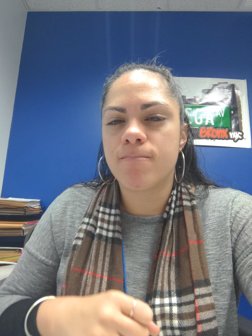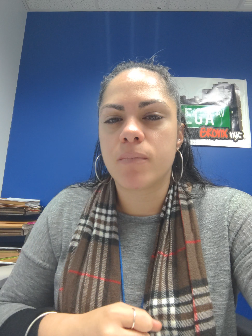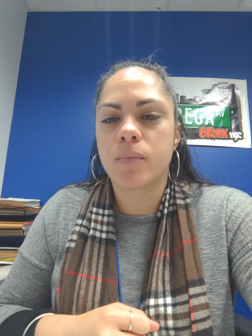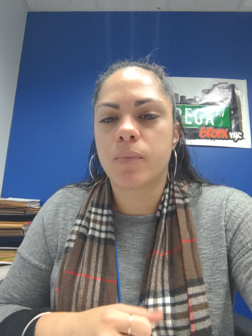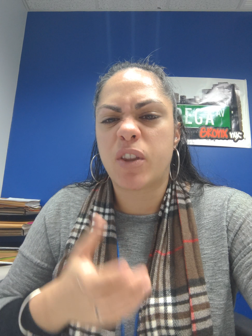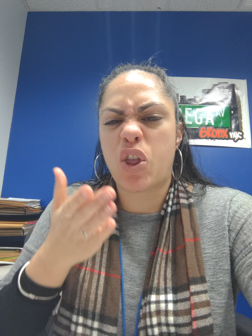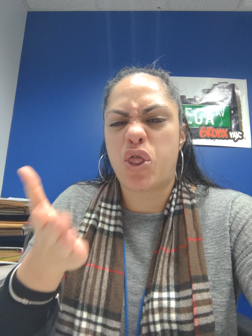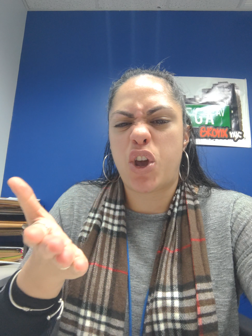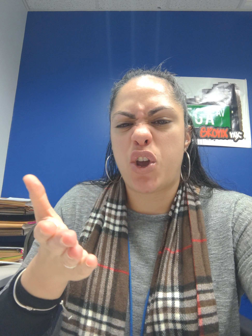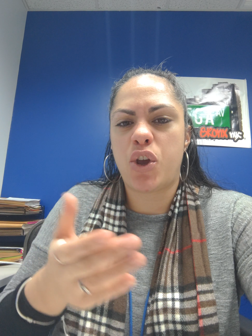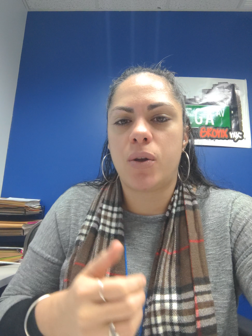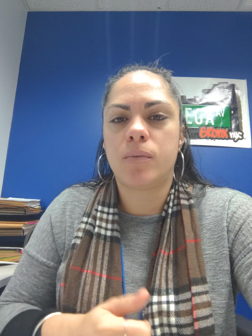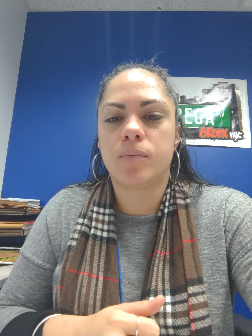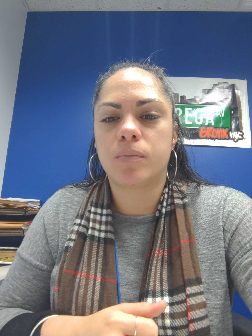there